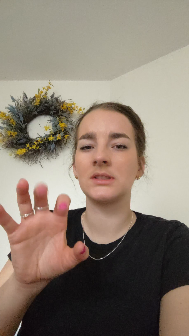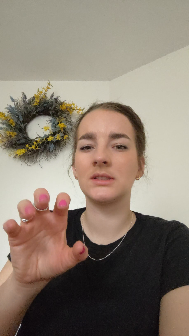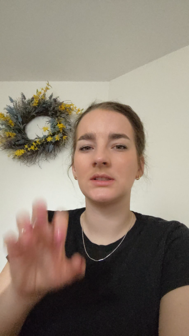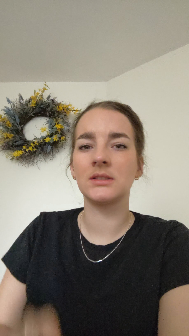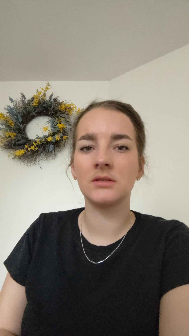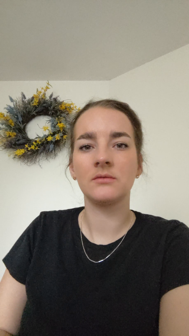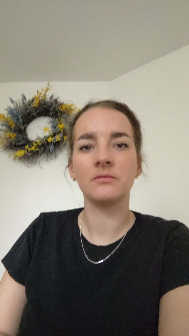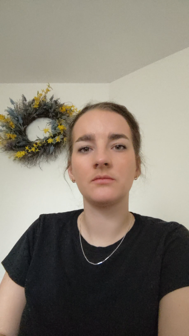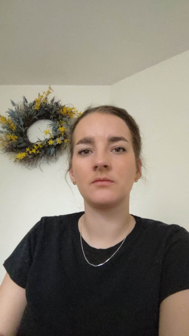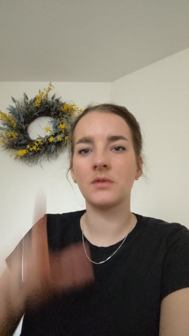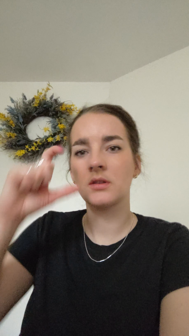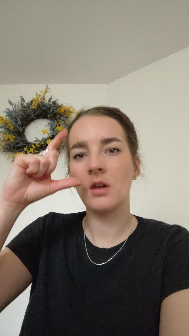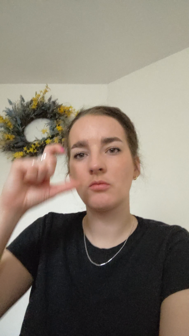camera